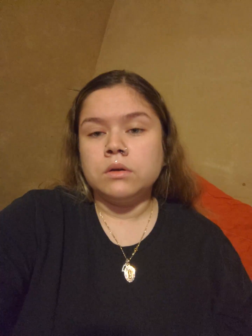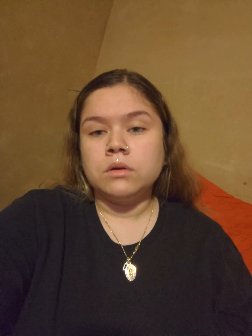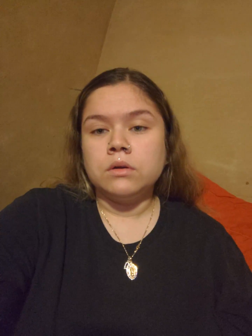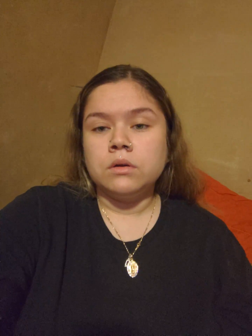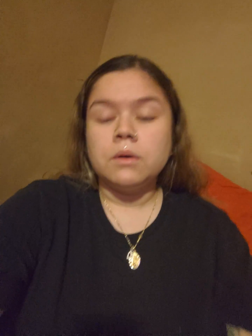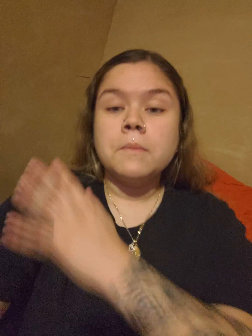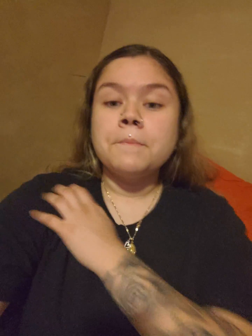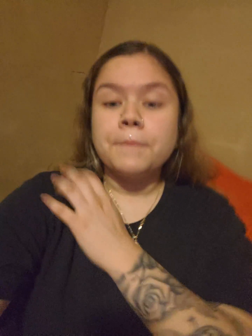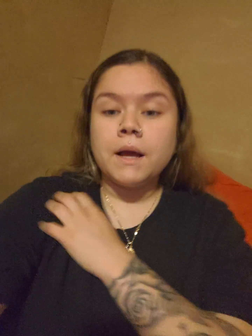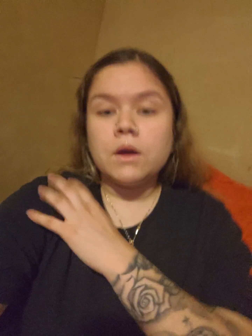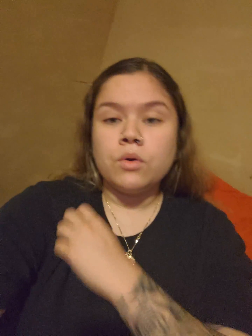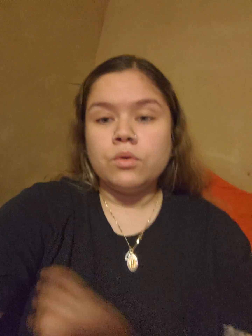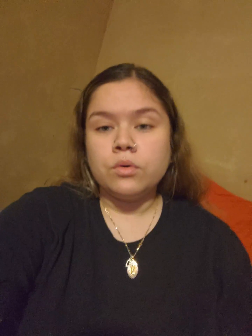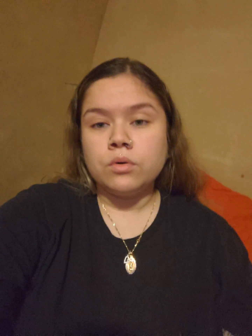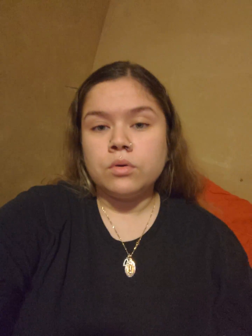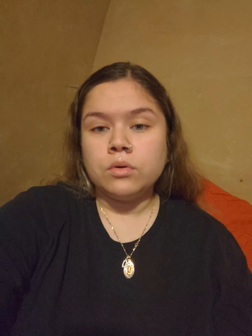bear